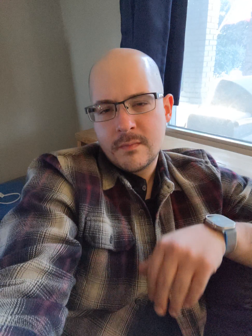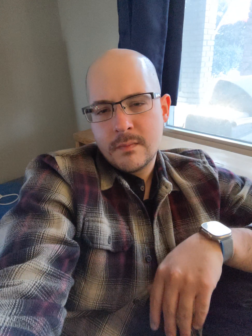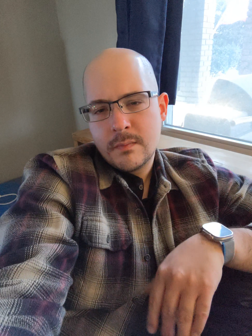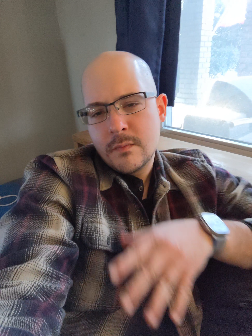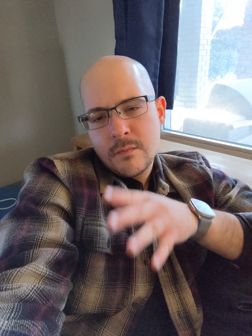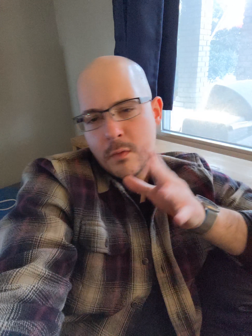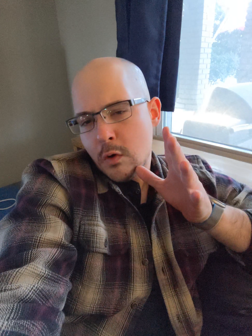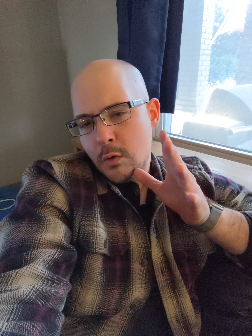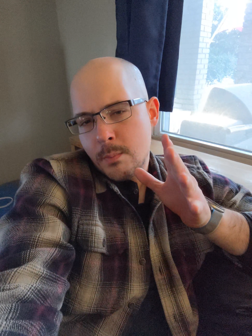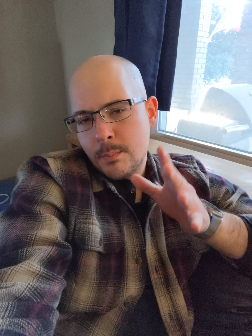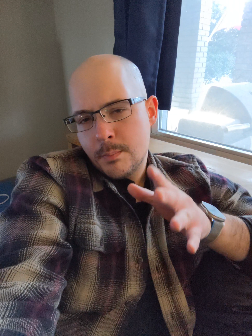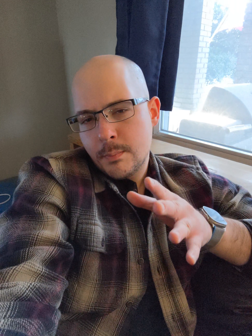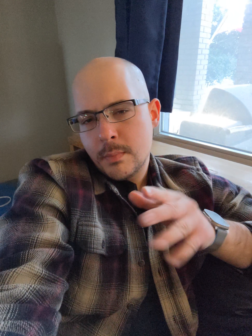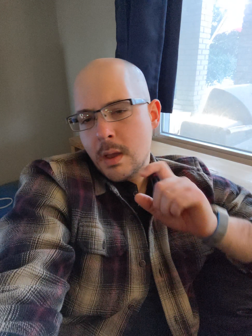farm